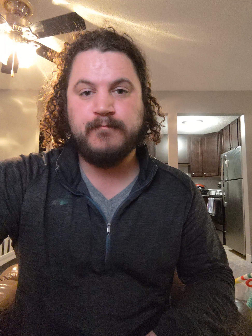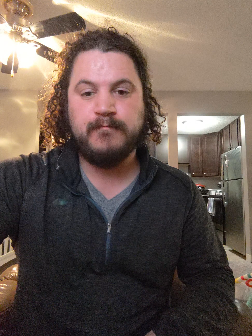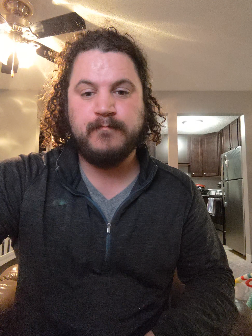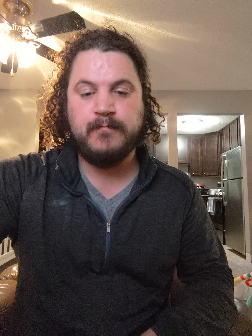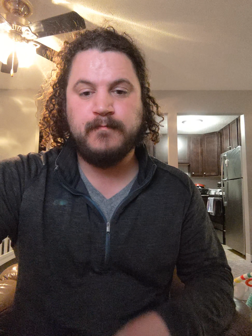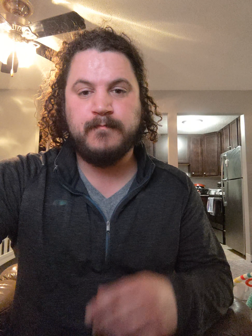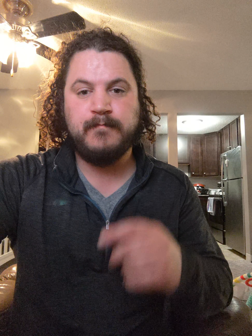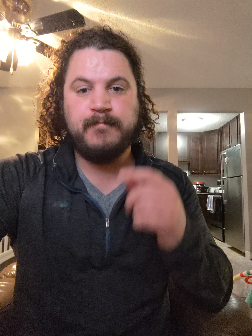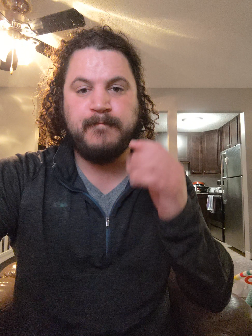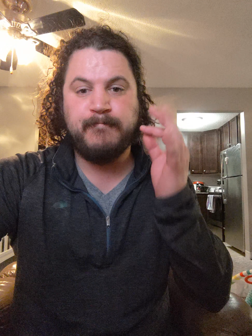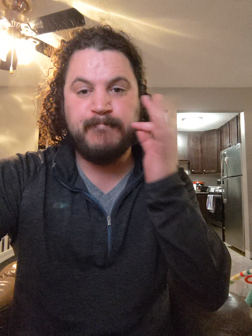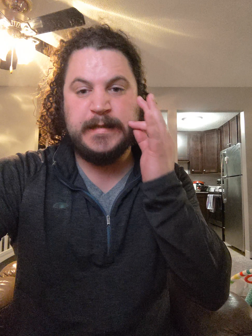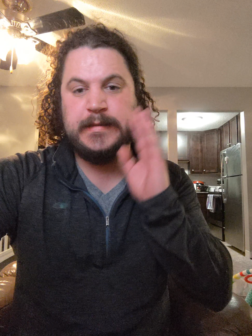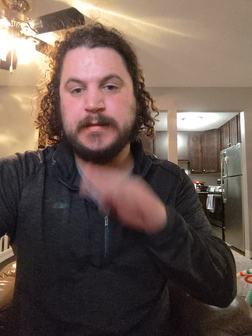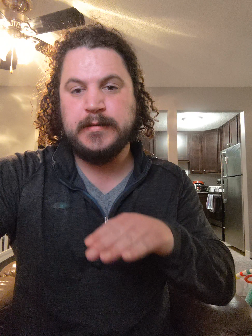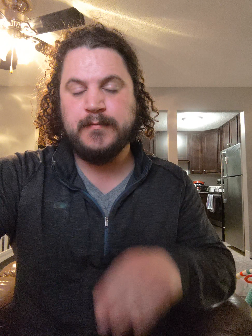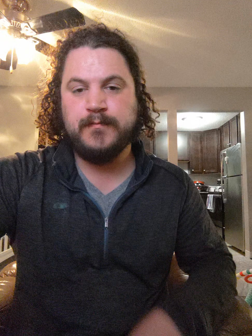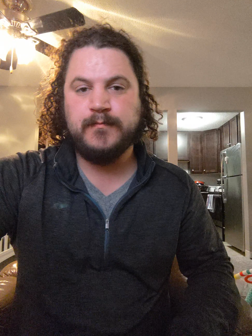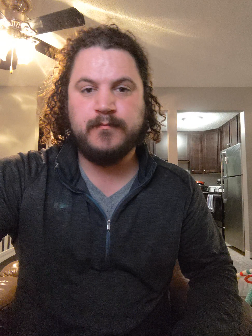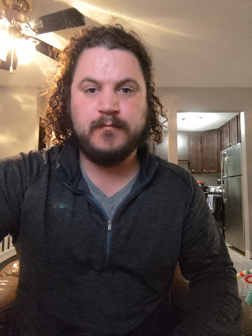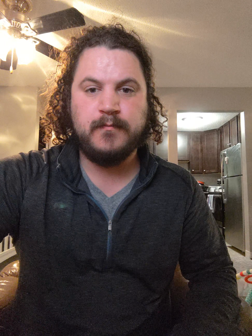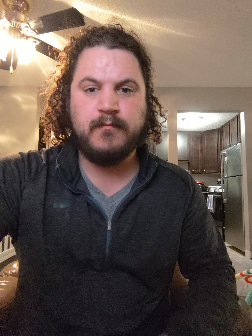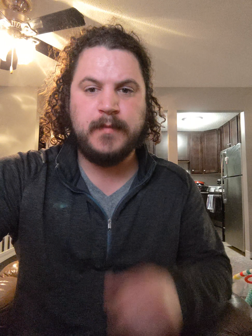bee